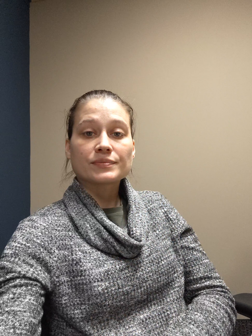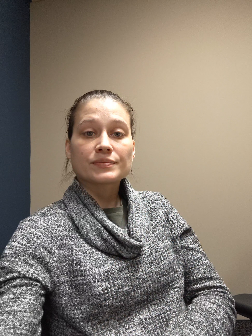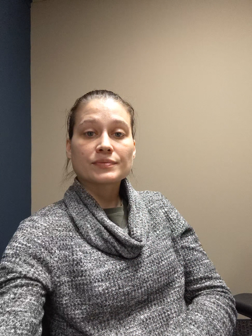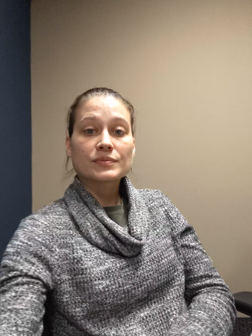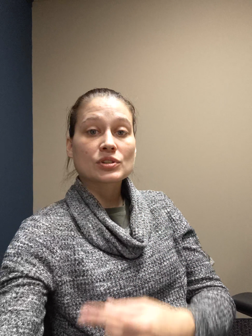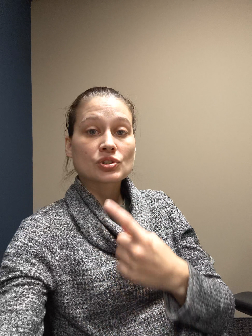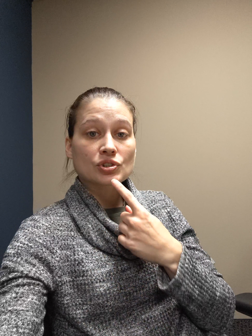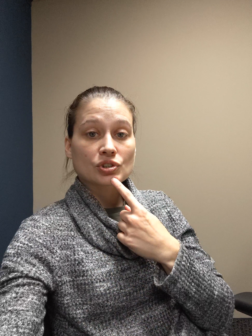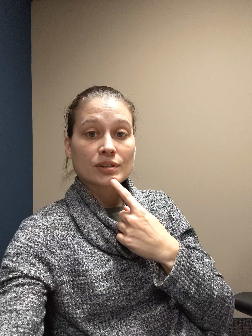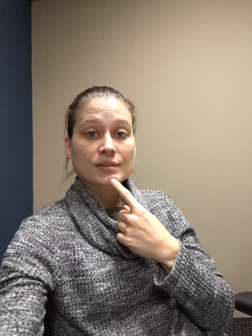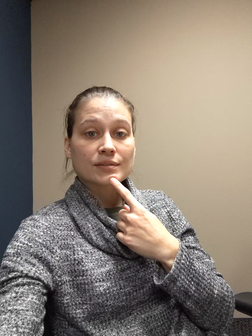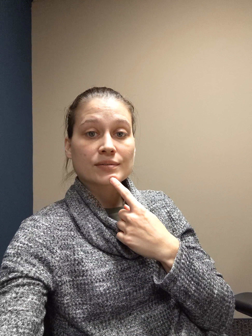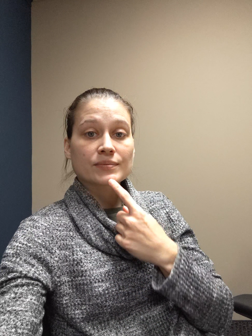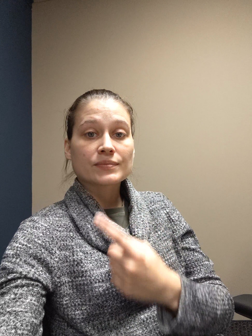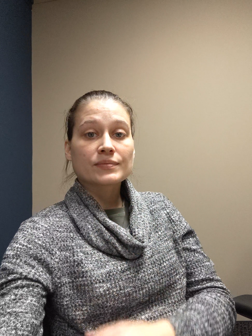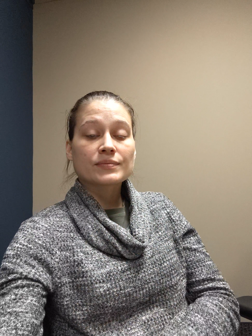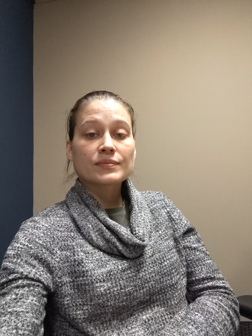chin